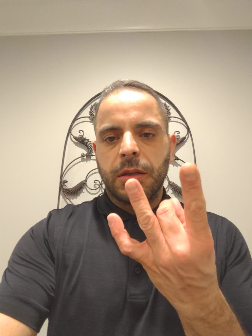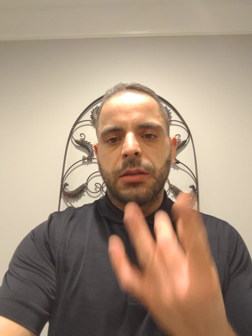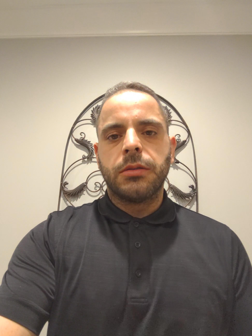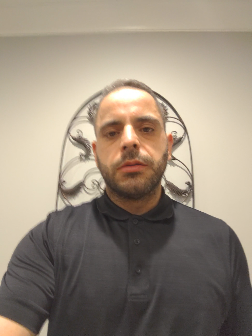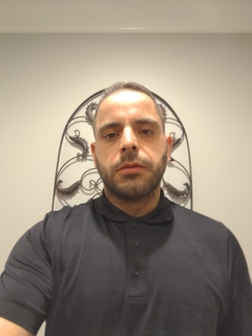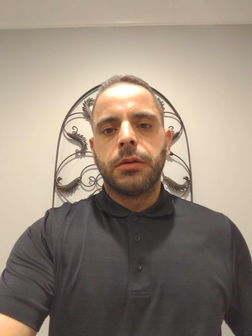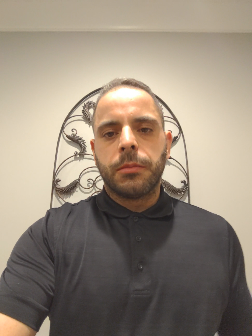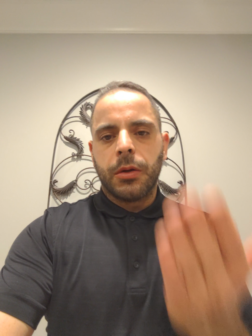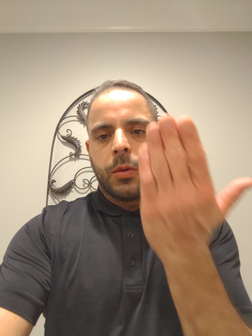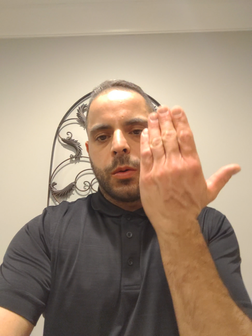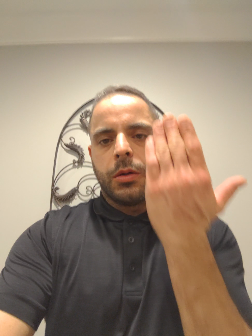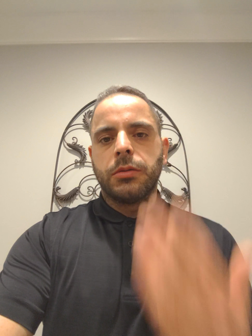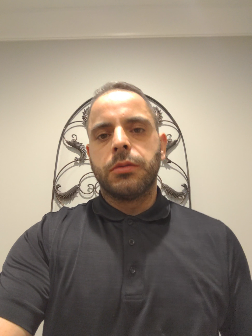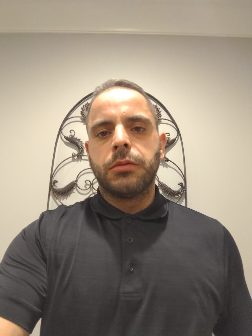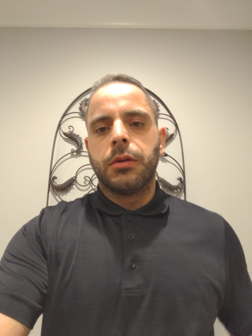morning